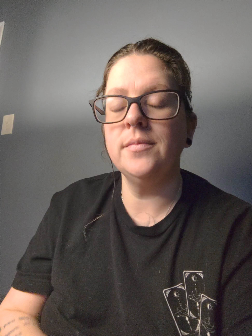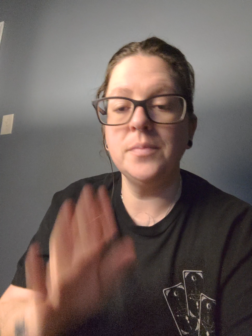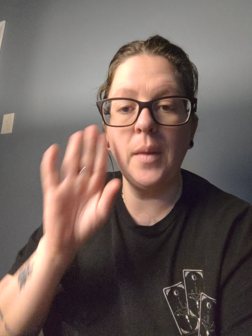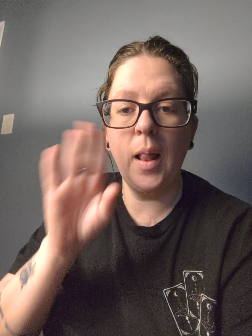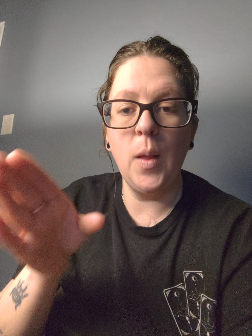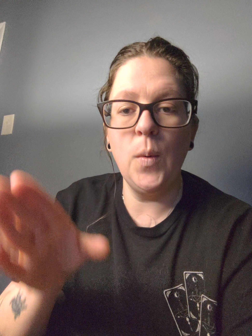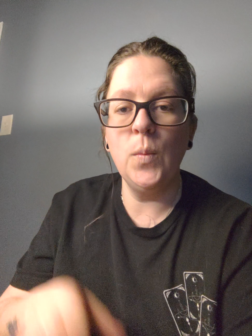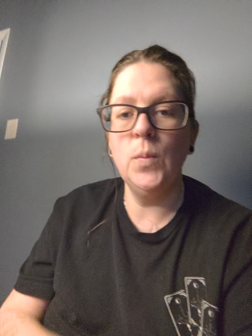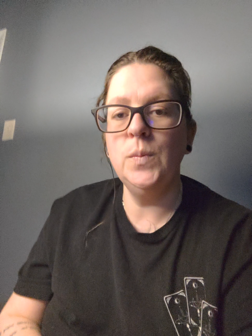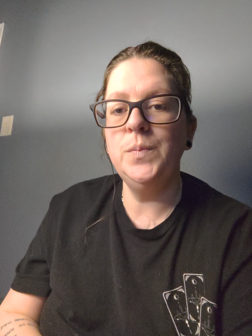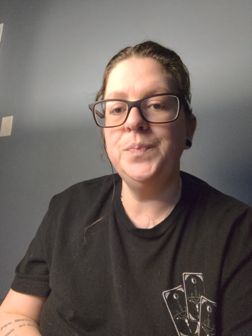hello